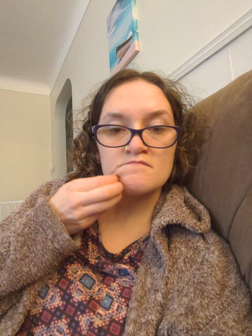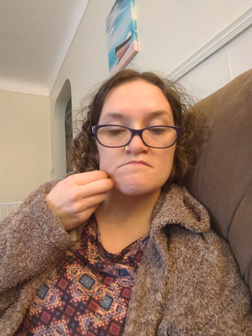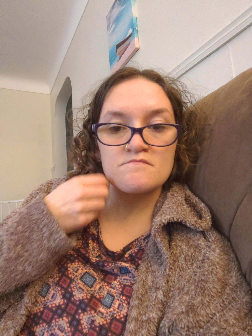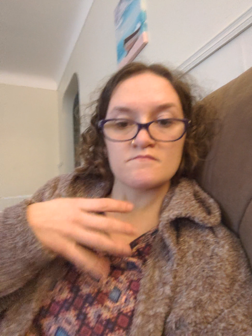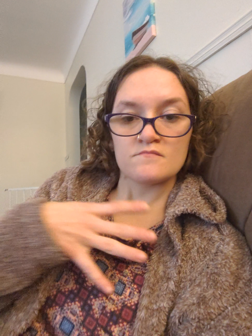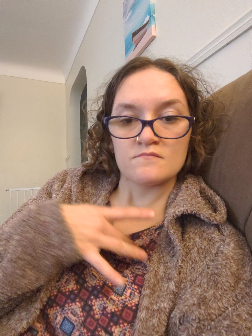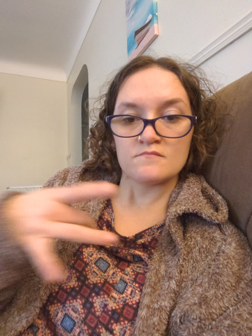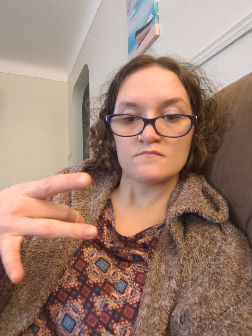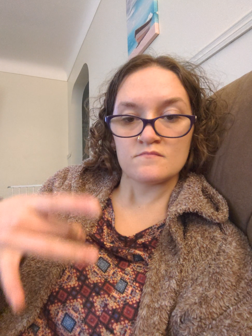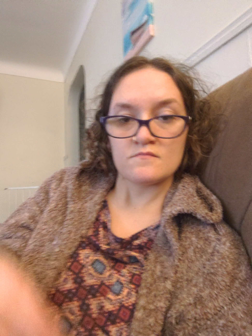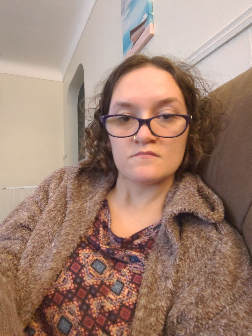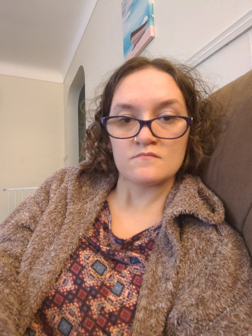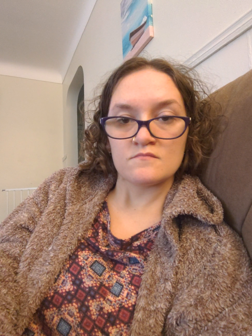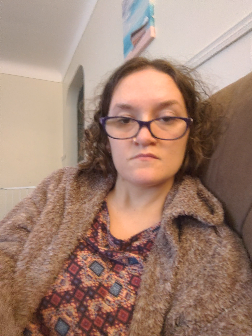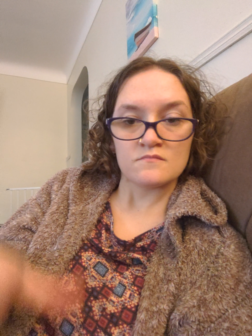like